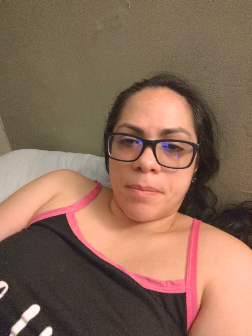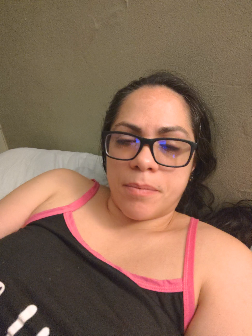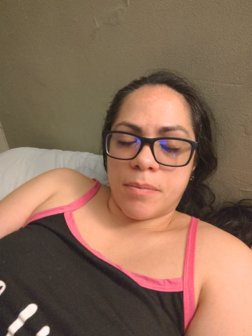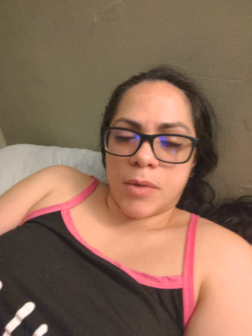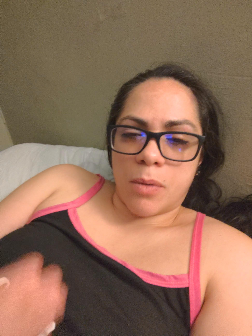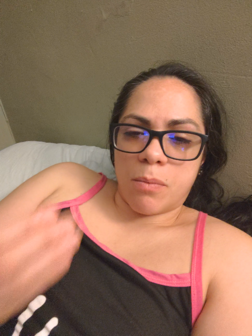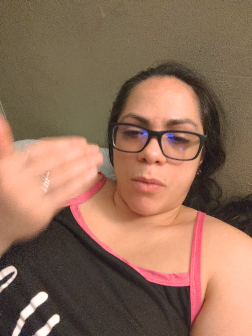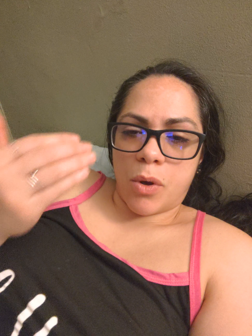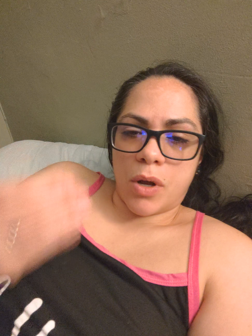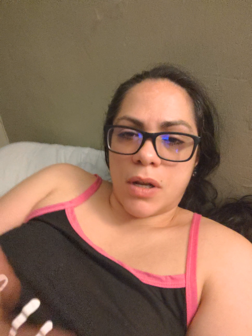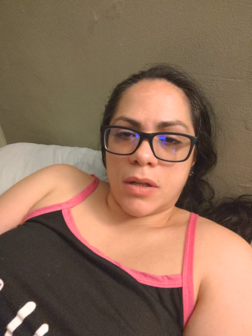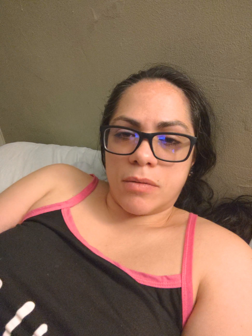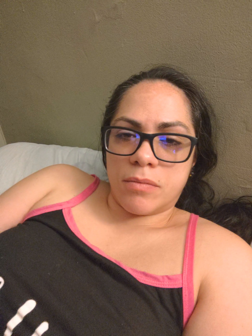morning